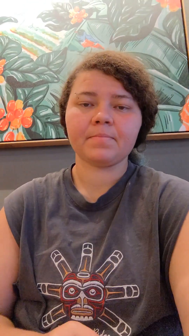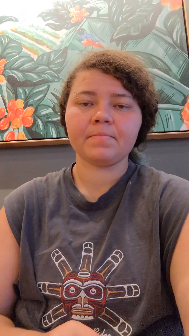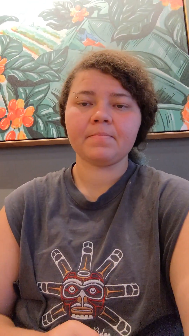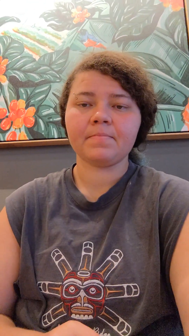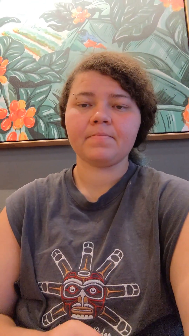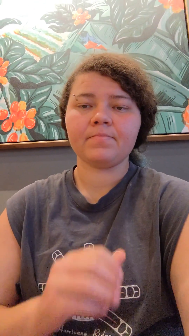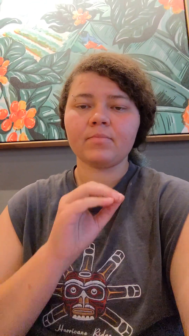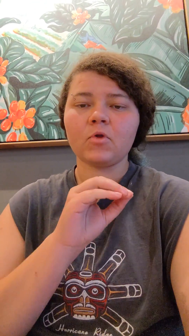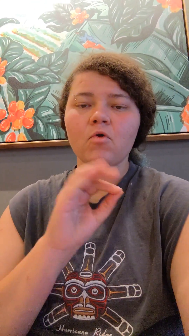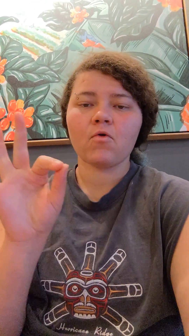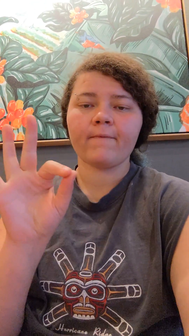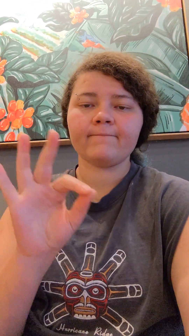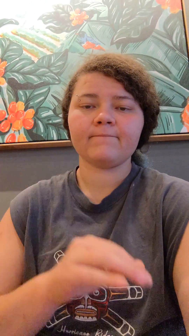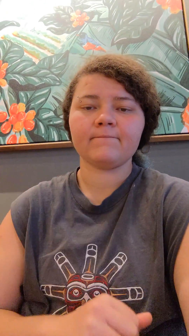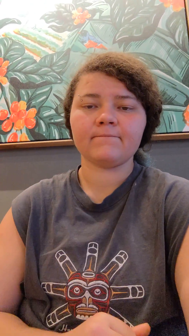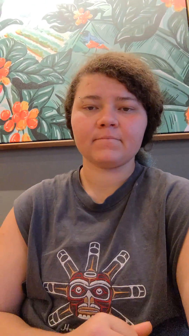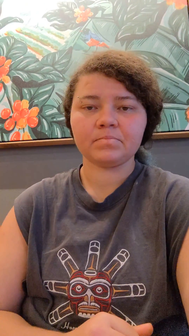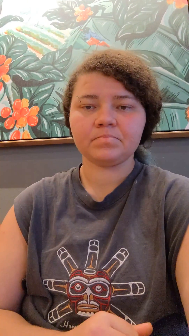off